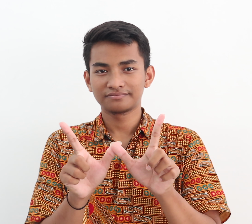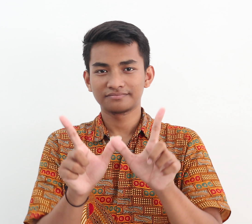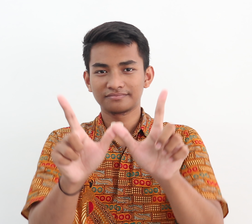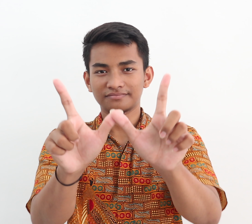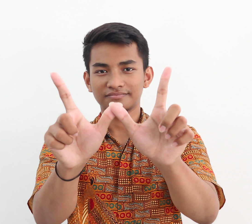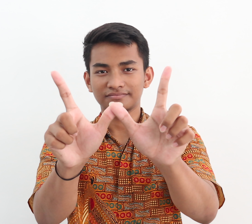W